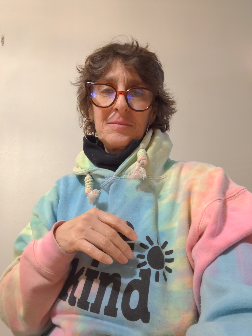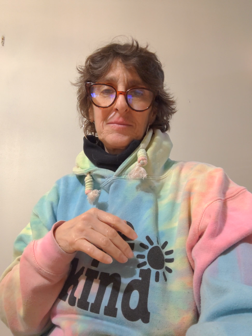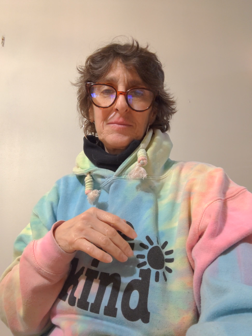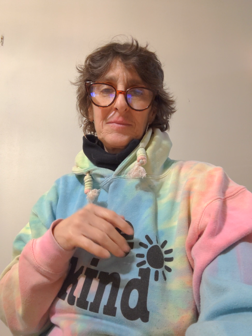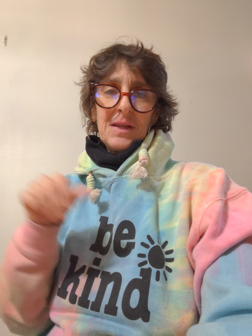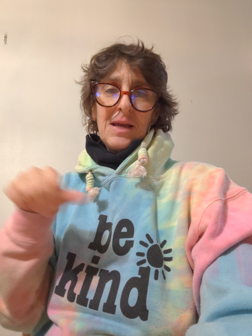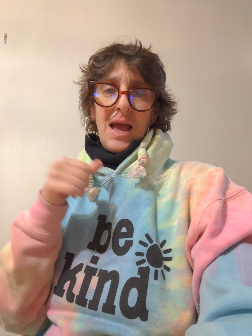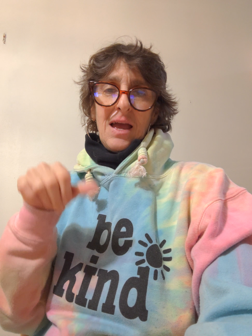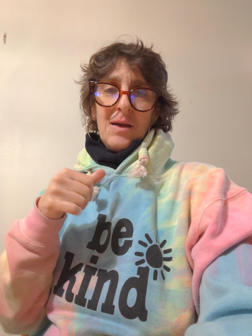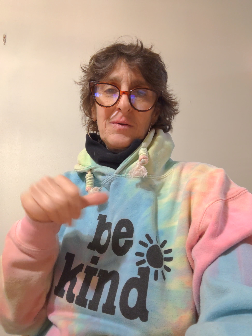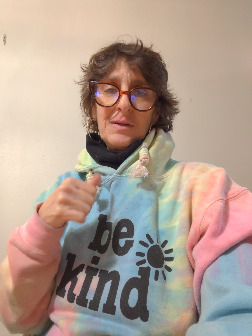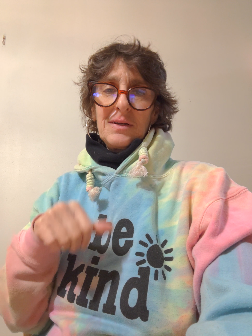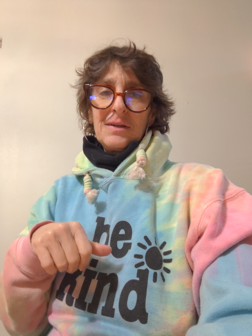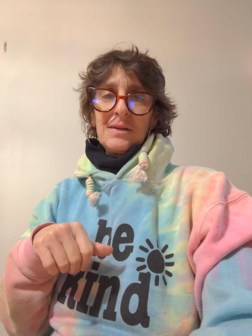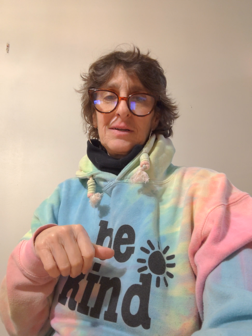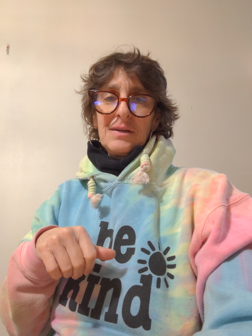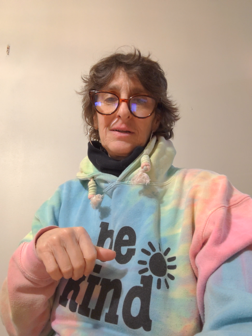carrot